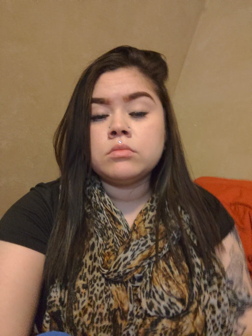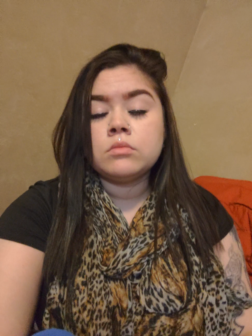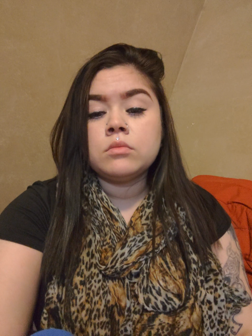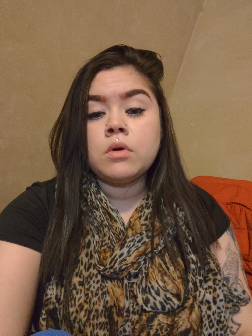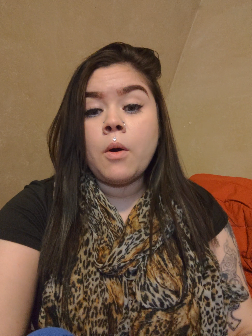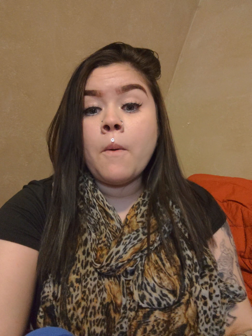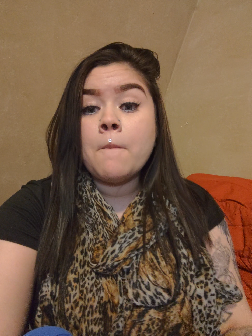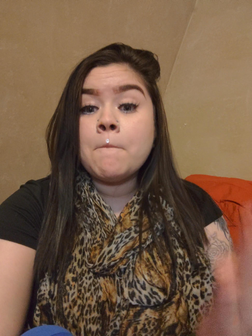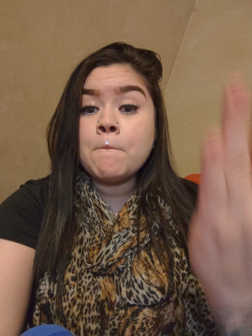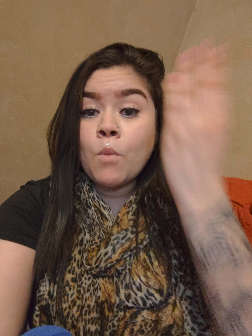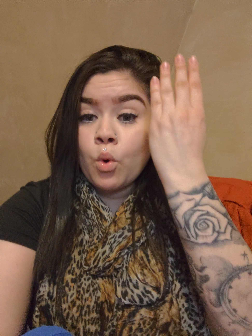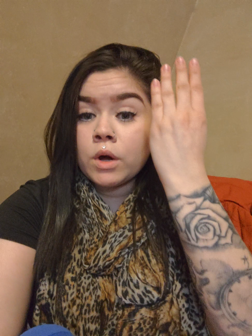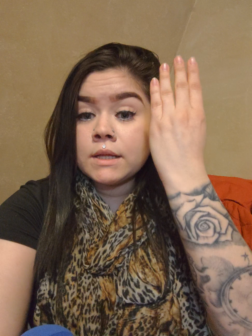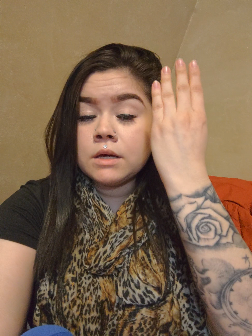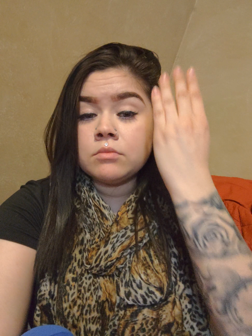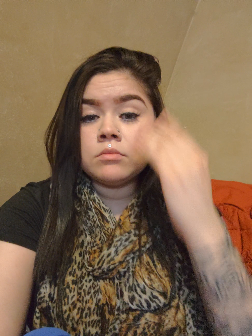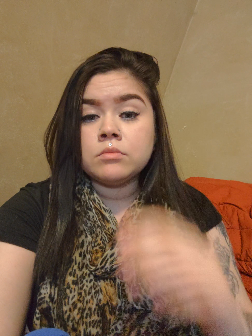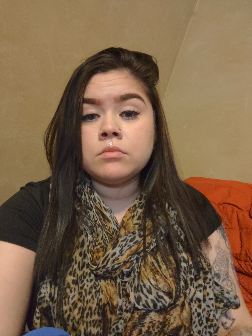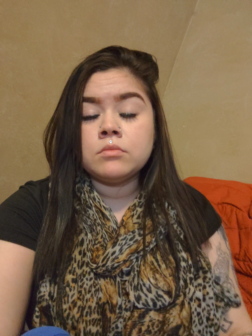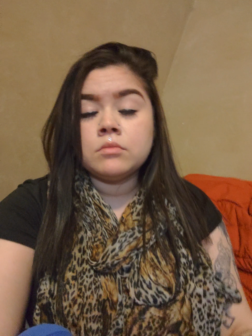morning